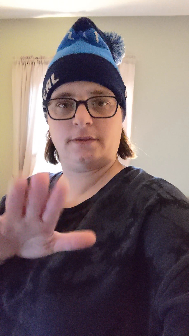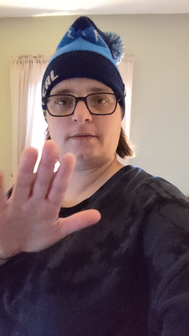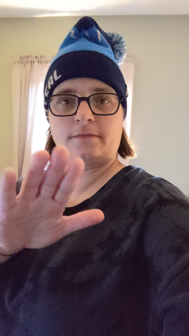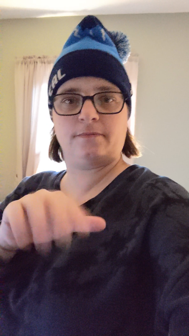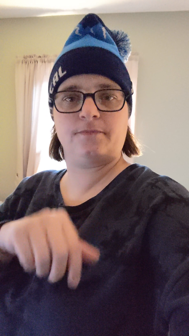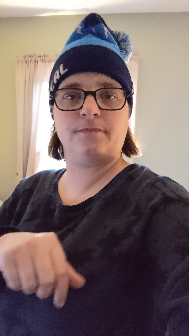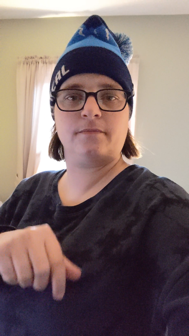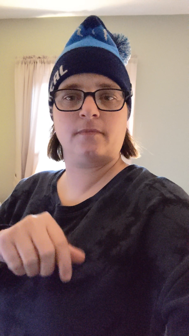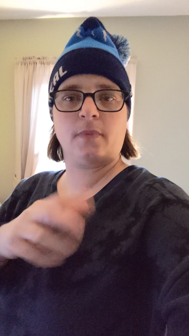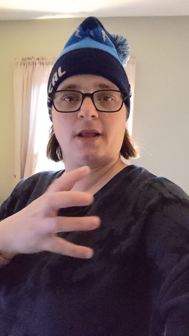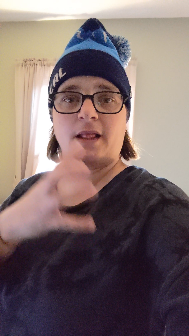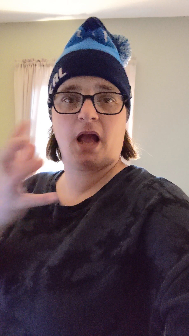a lot